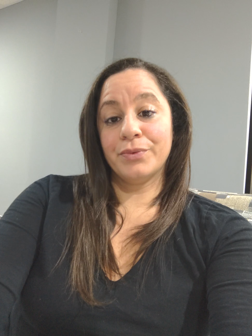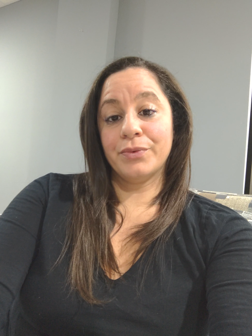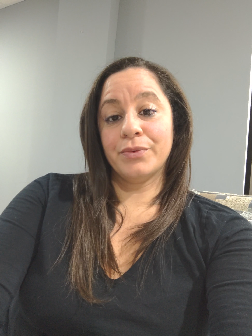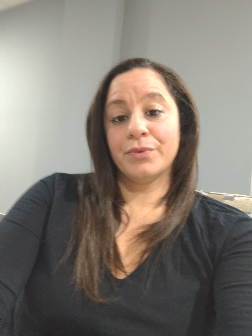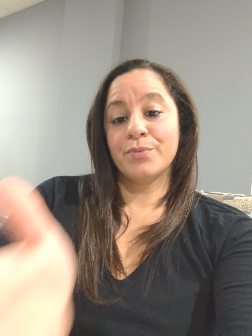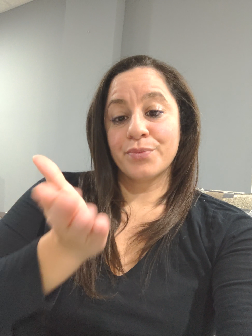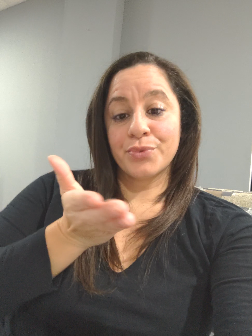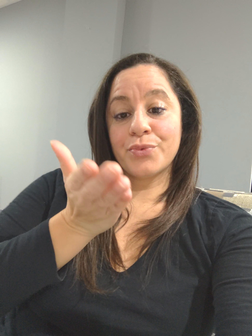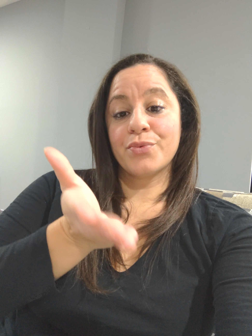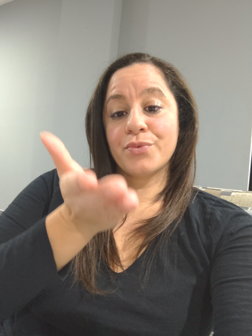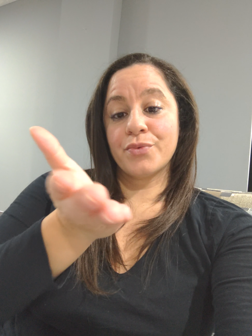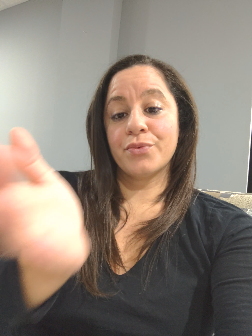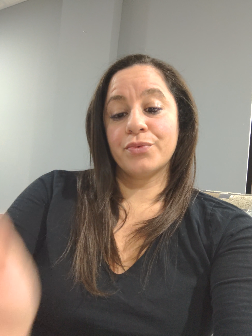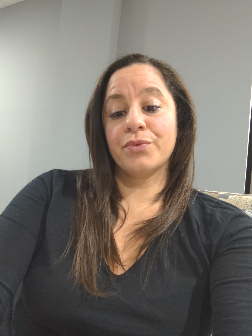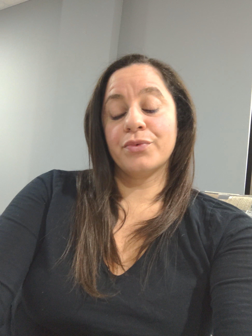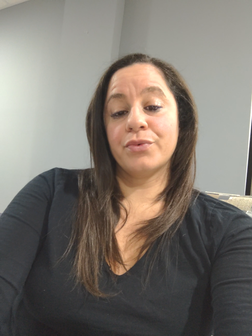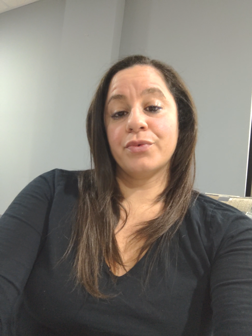boat